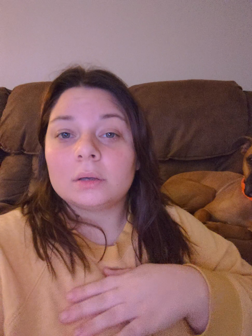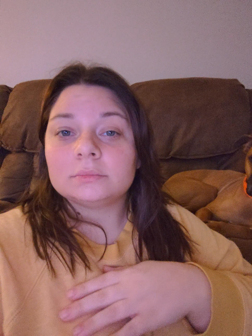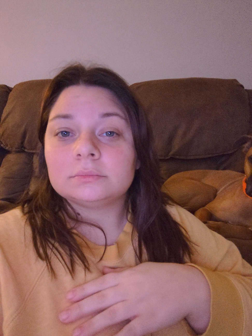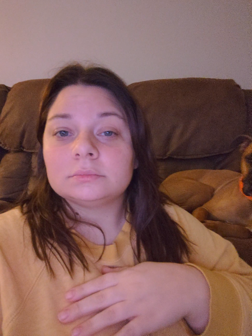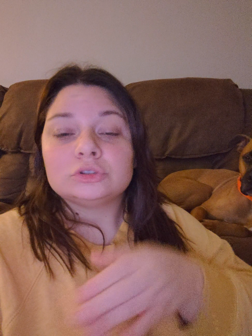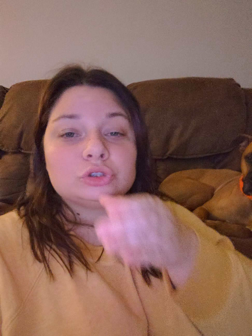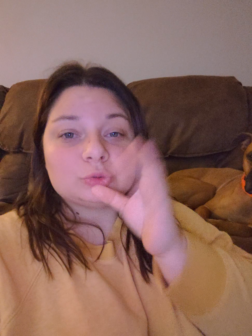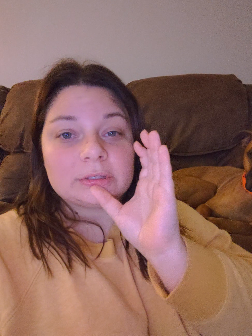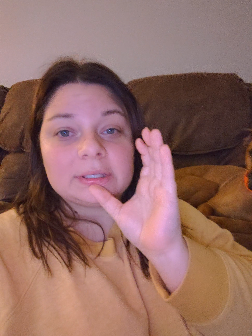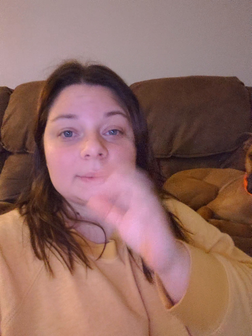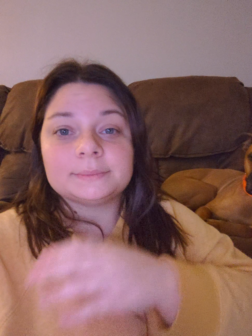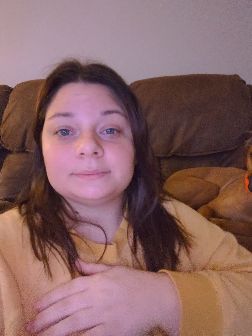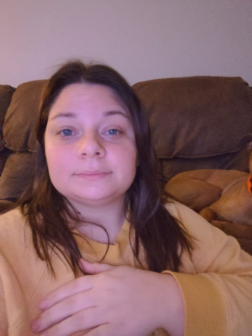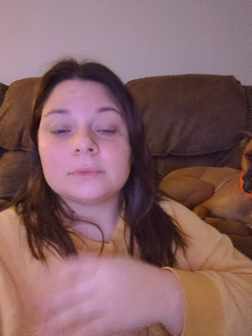drink